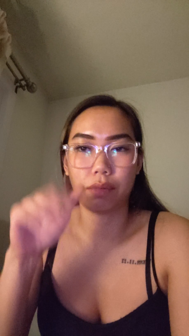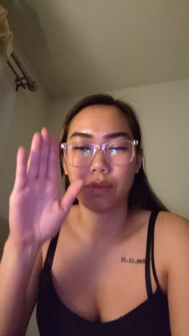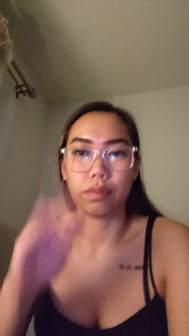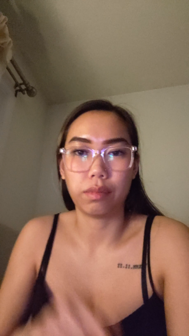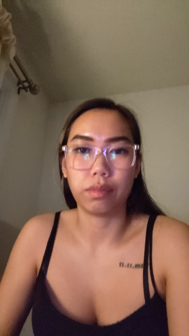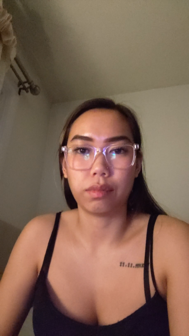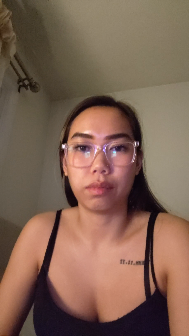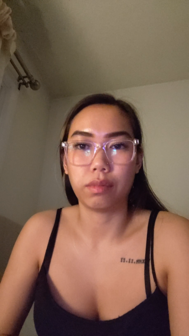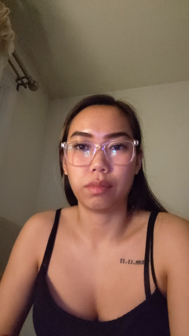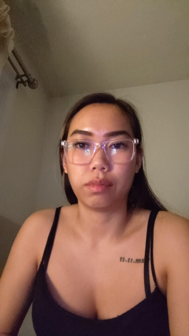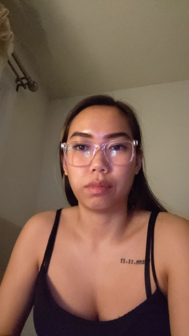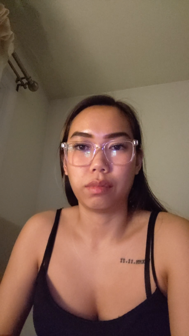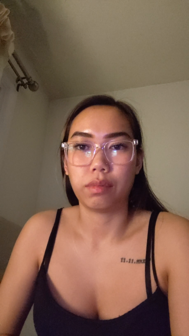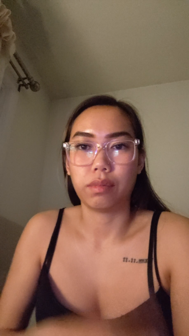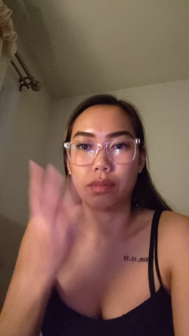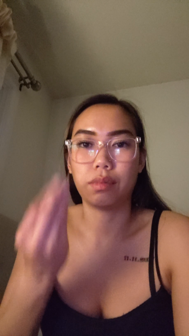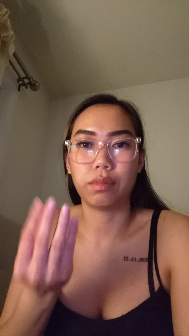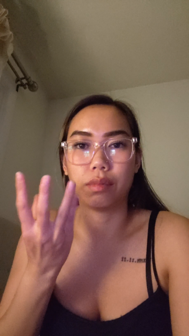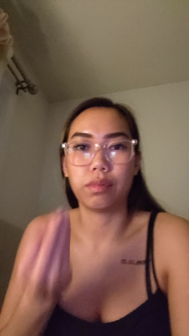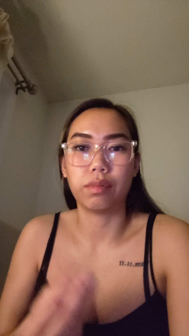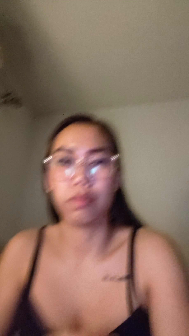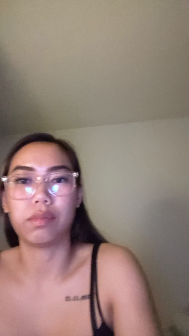gentle